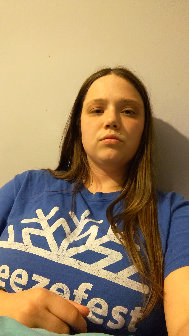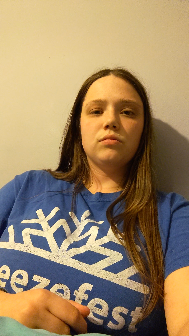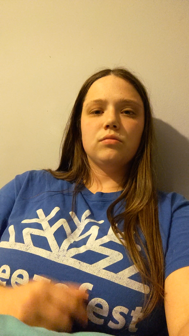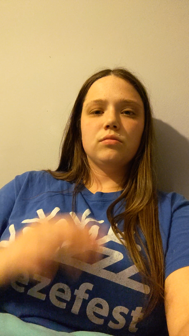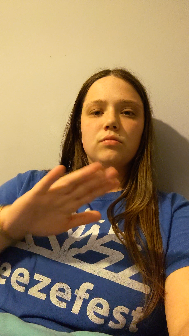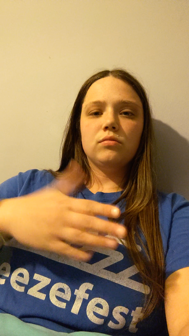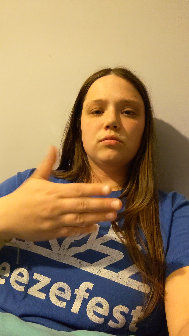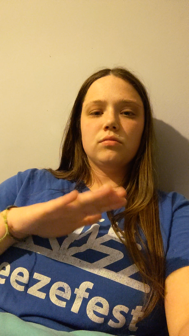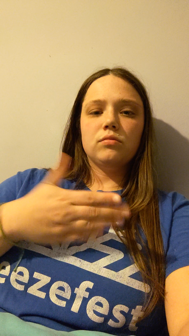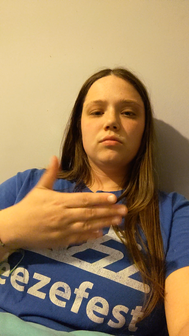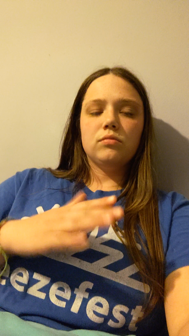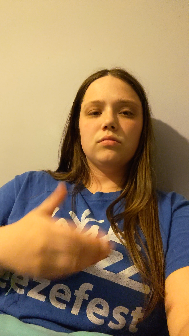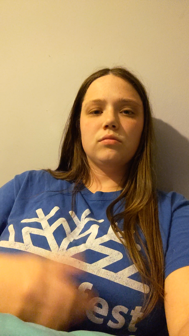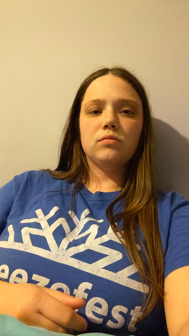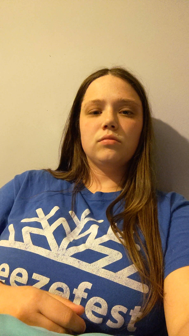kitchen